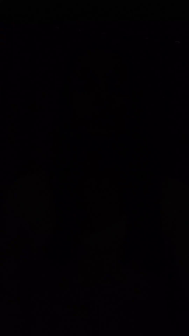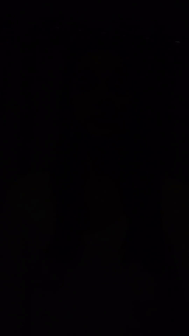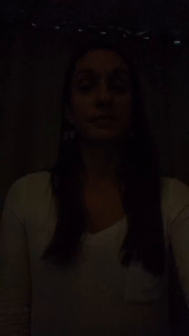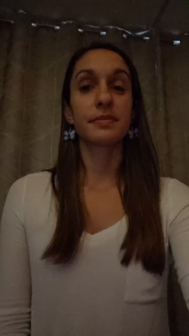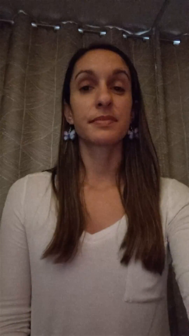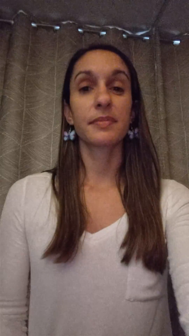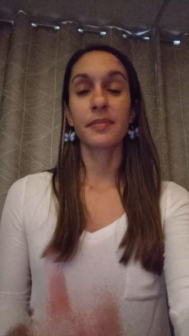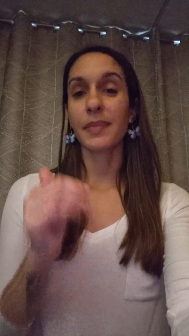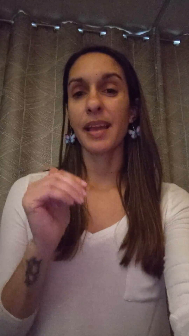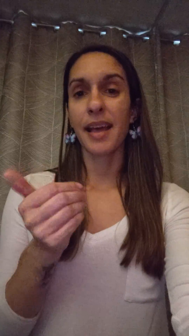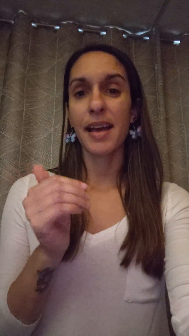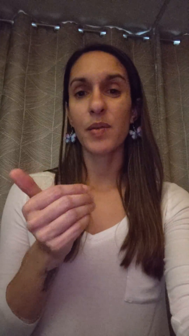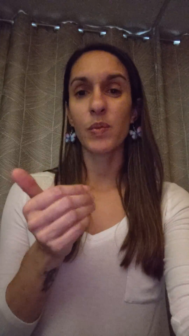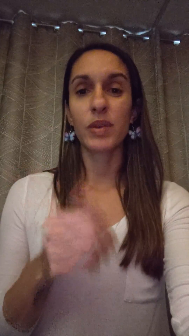how